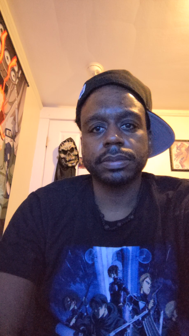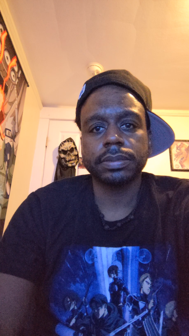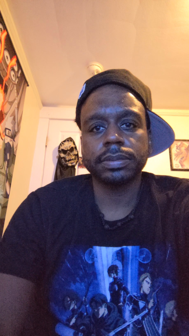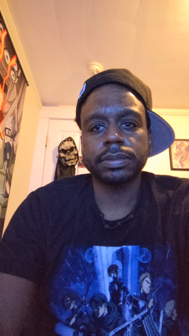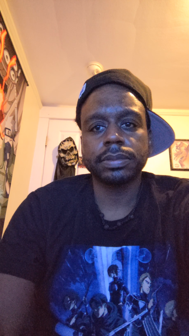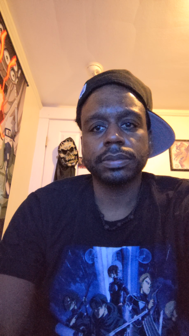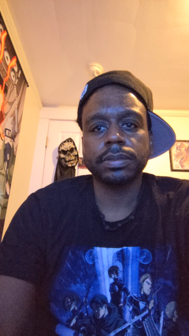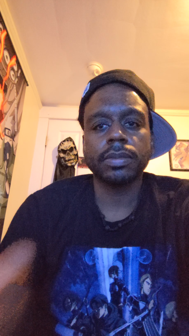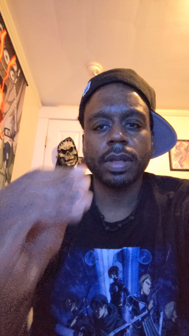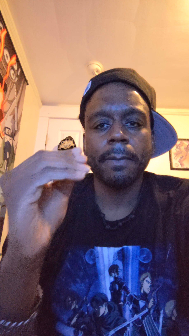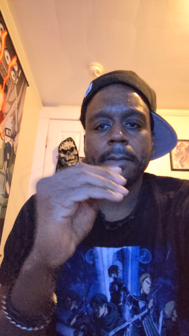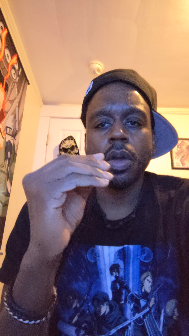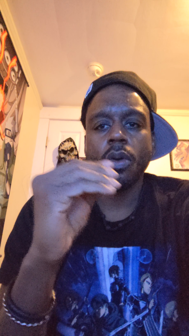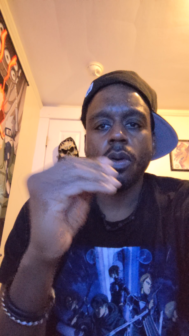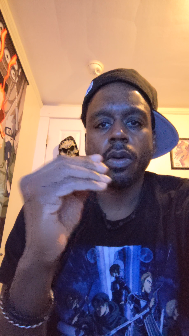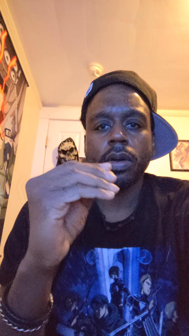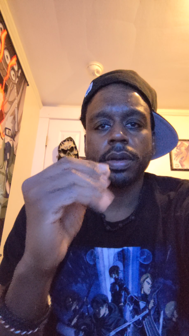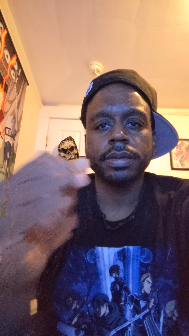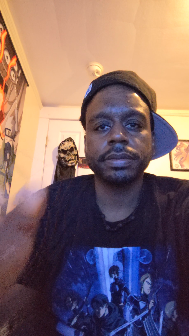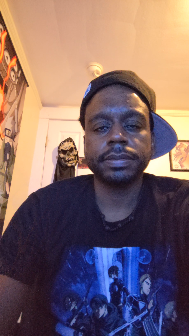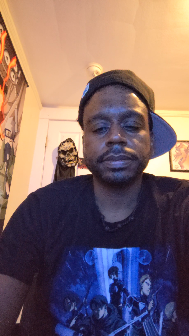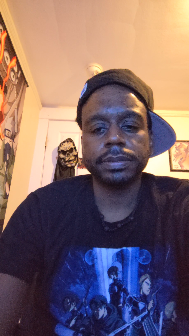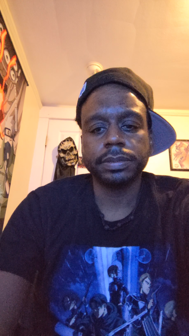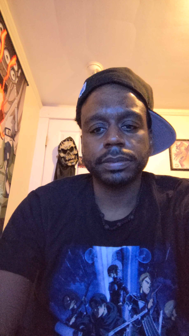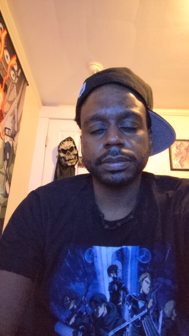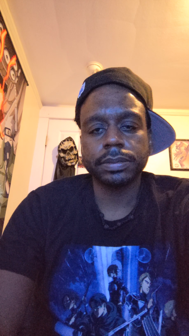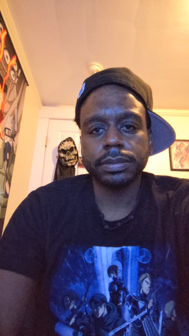more